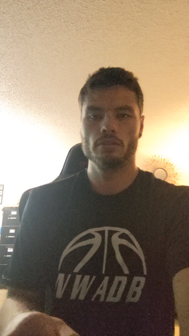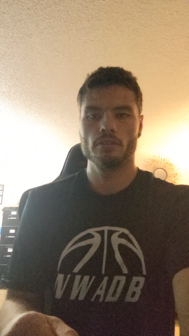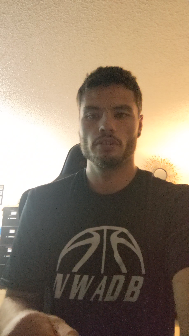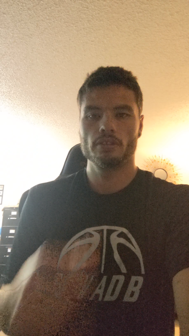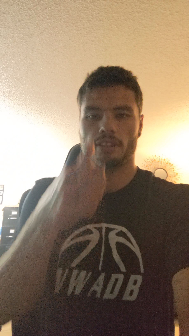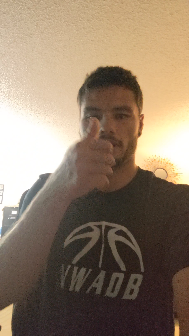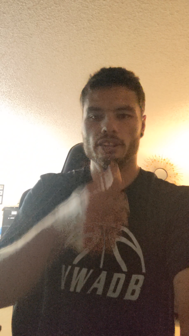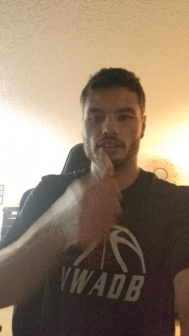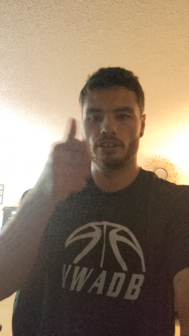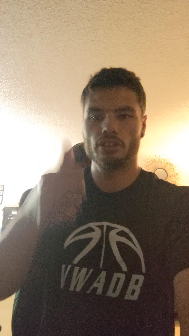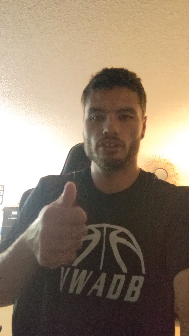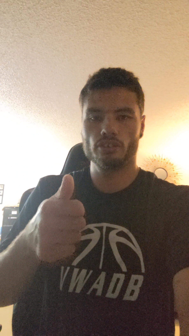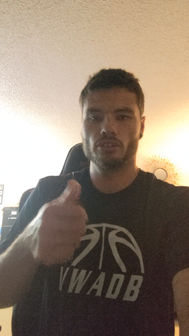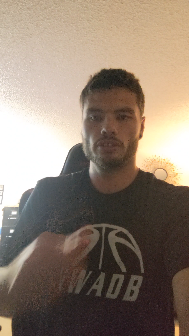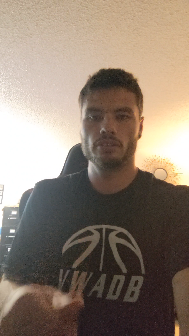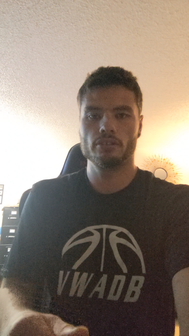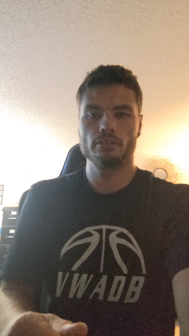each